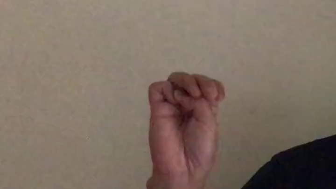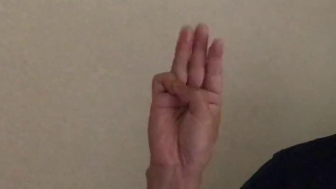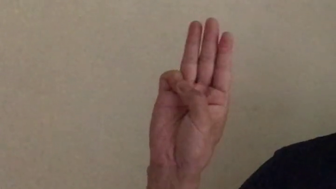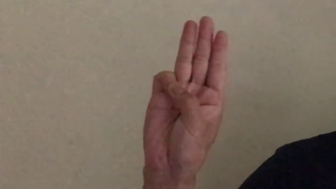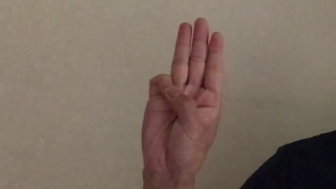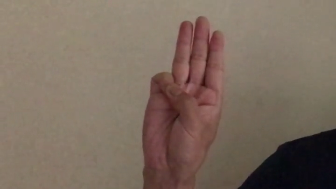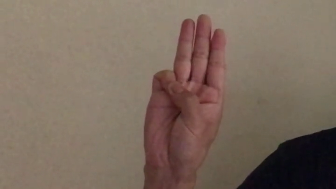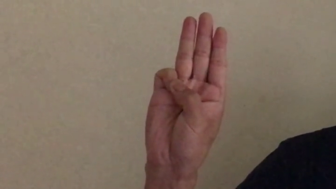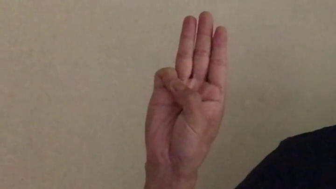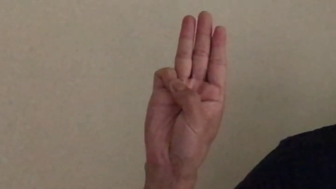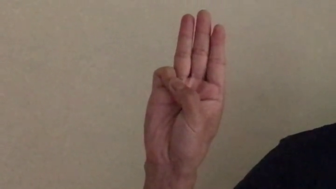म